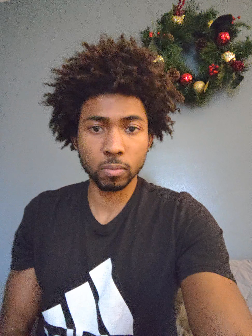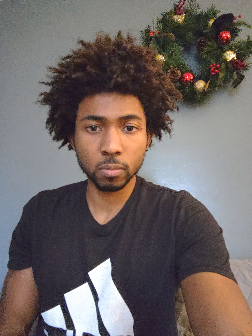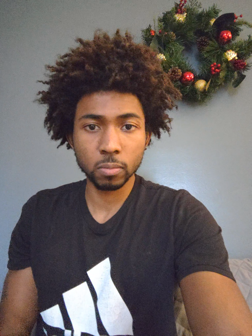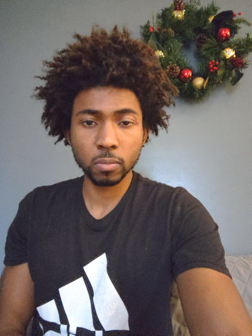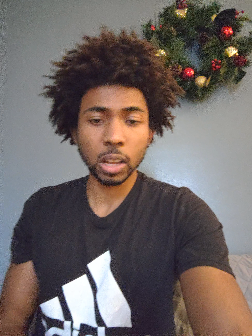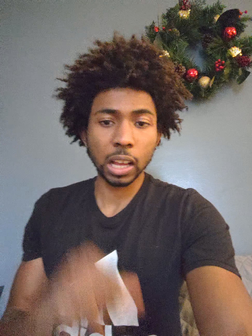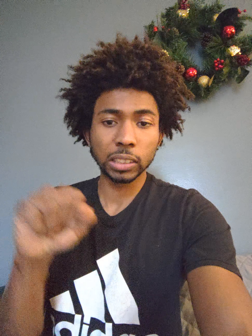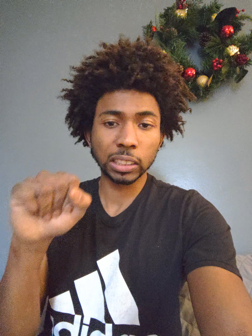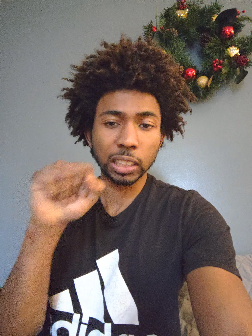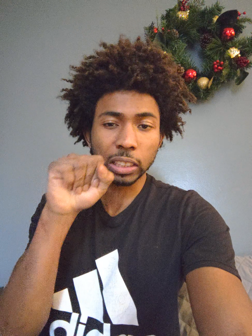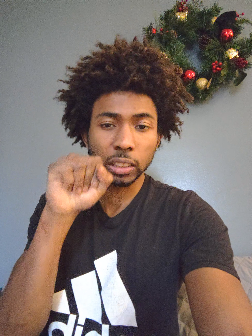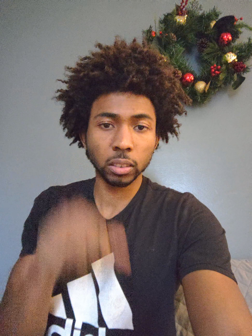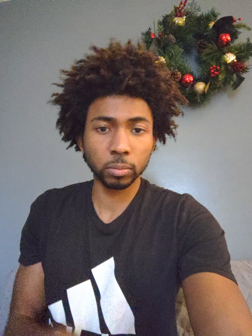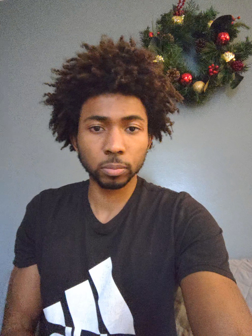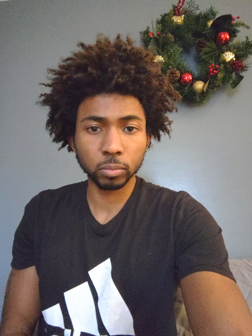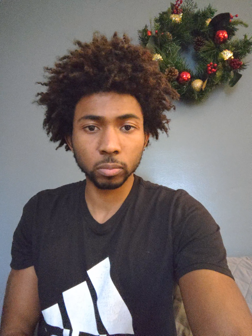carrot